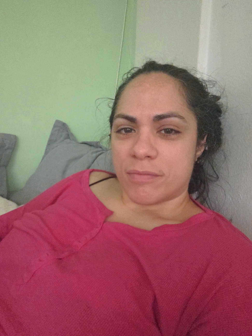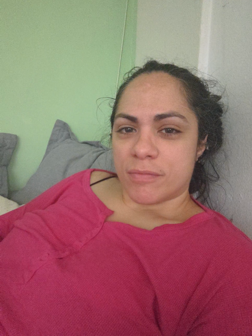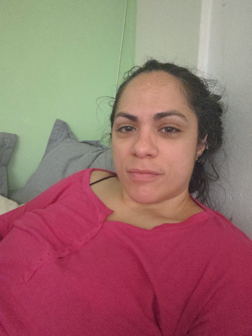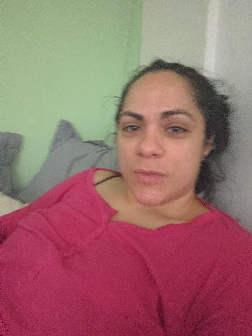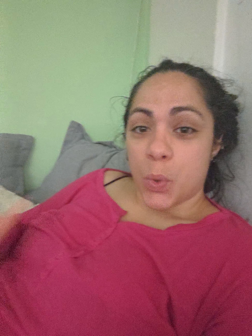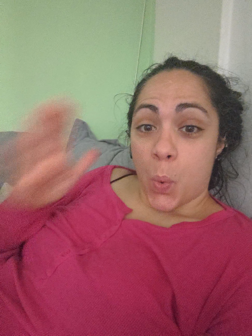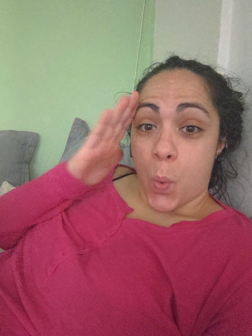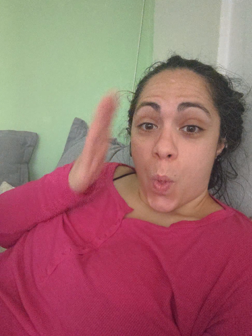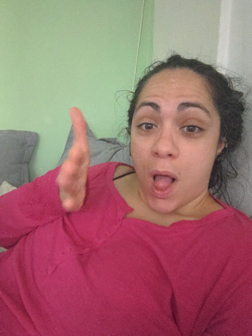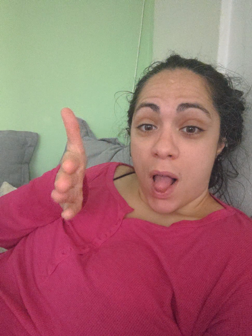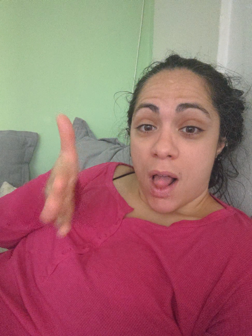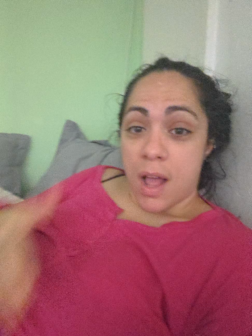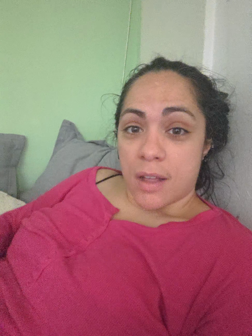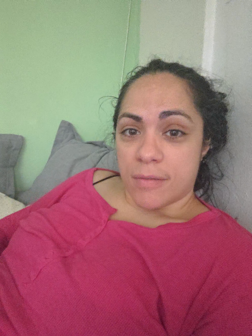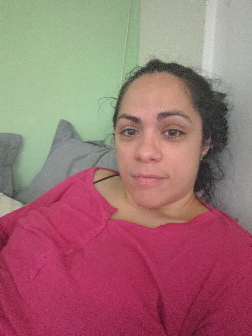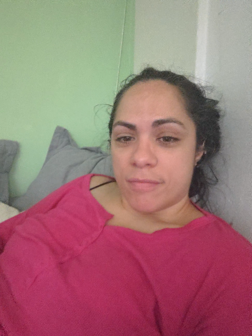will